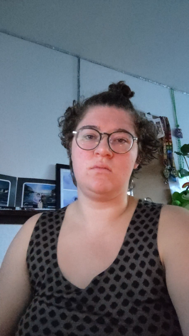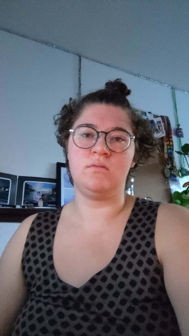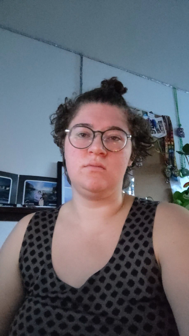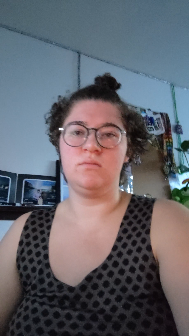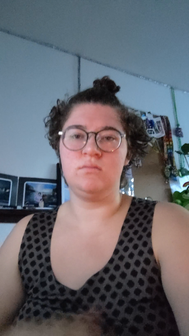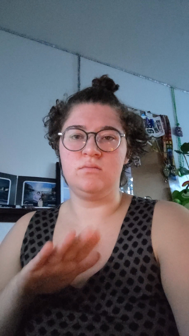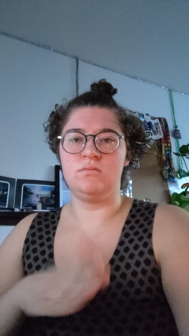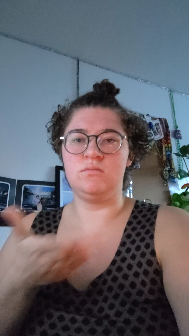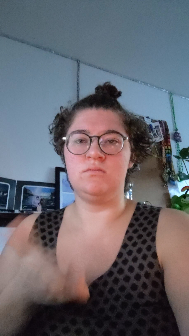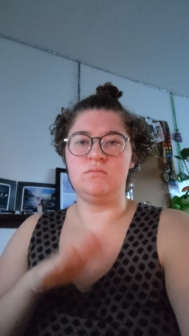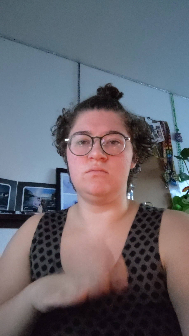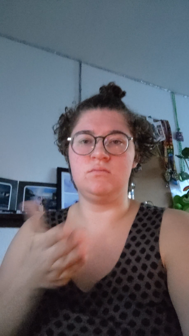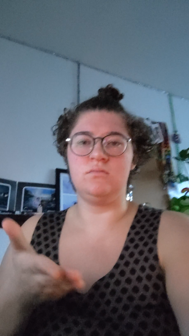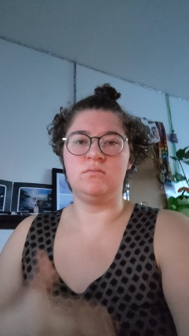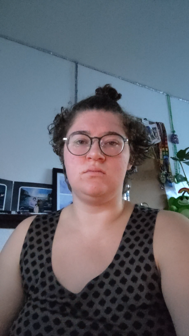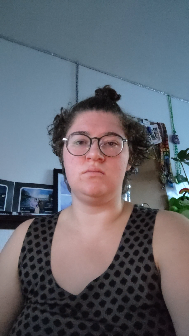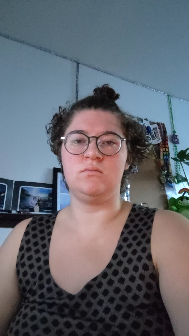kitchen